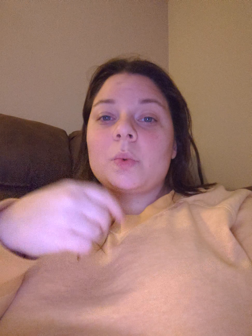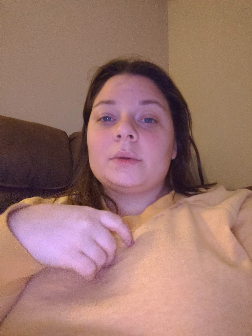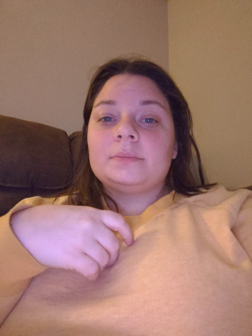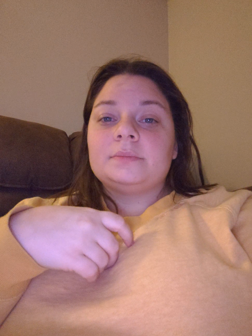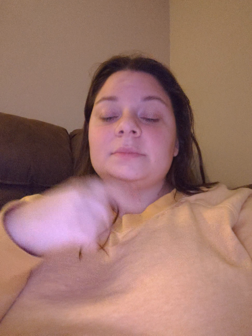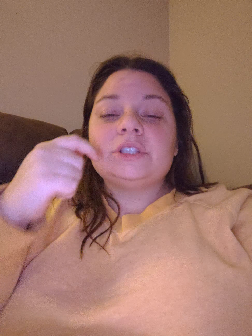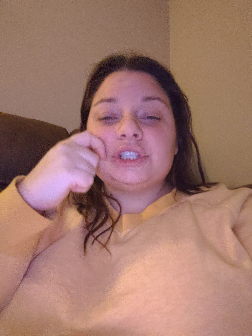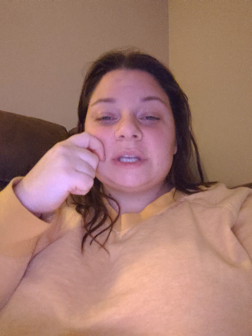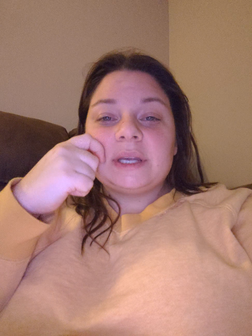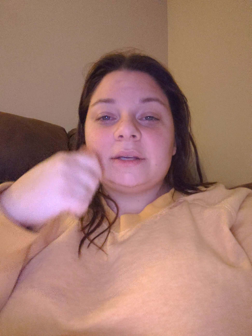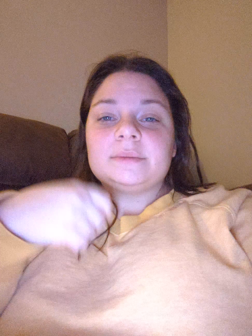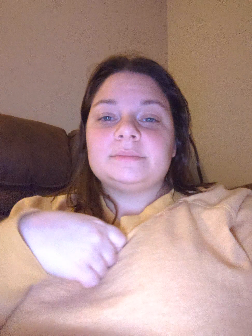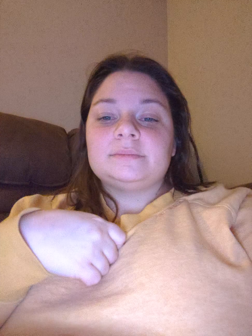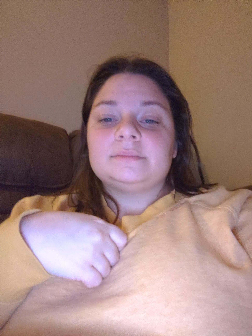cheek